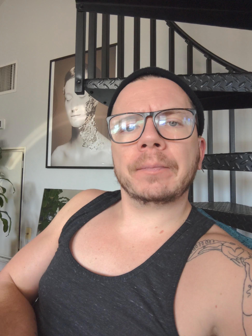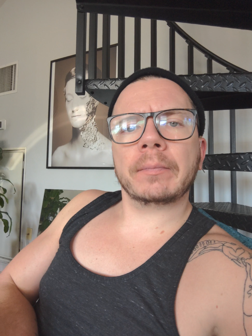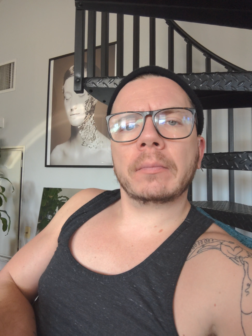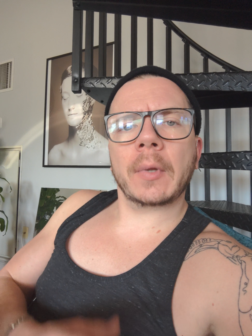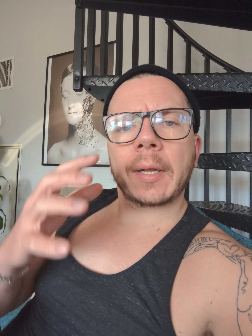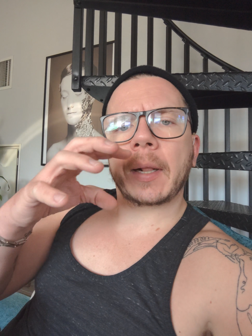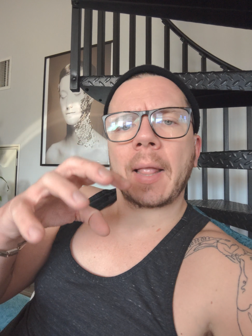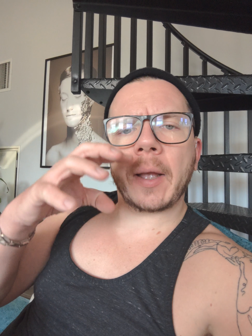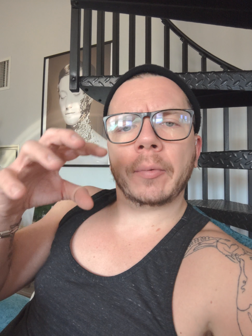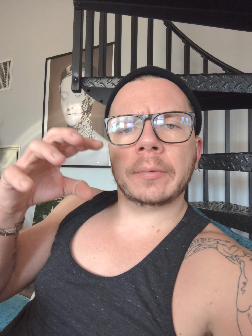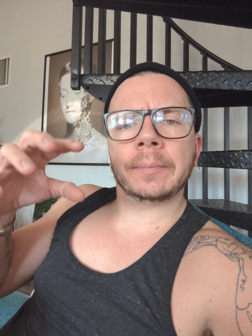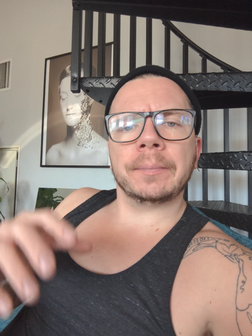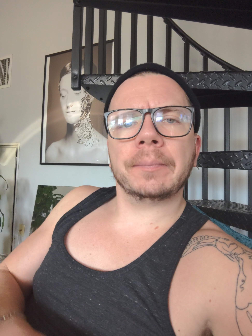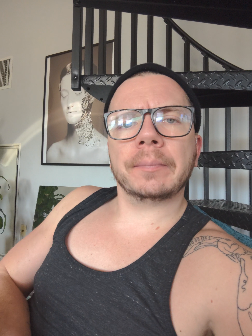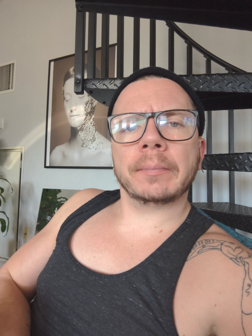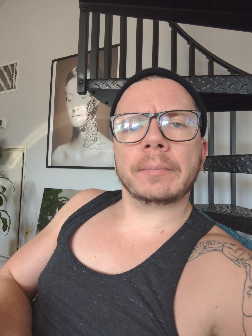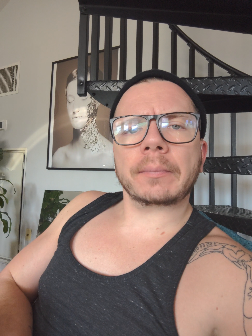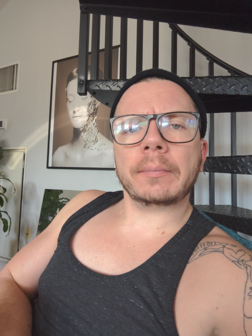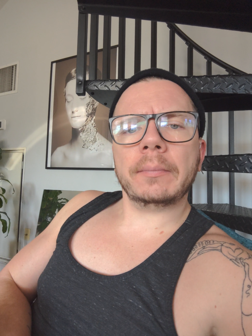cloud